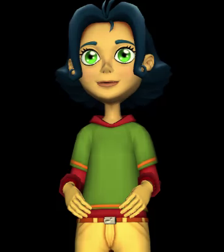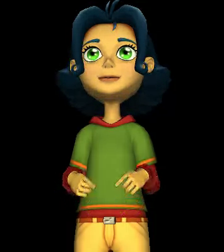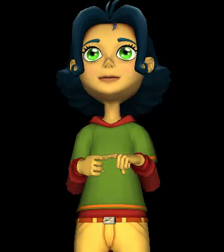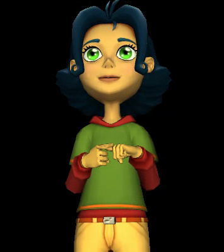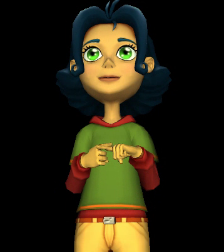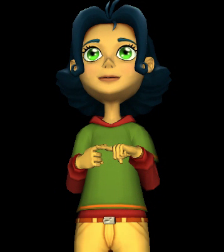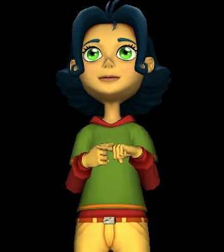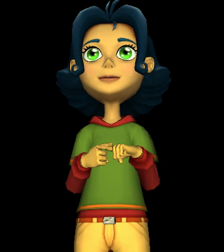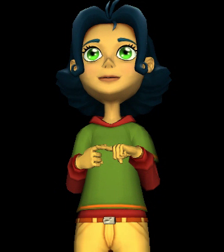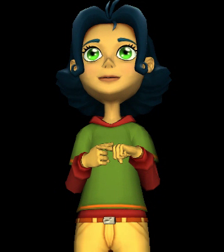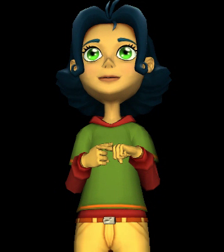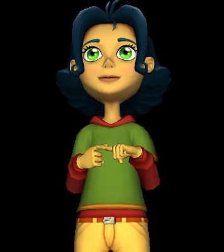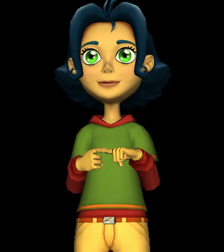سكاكين